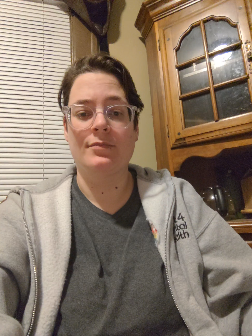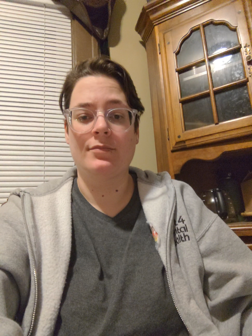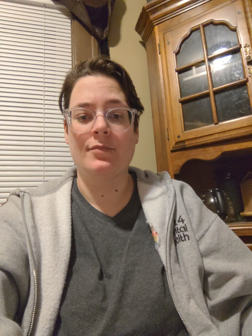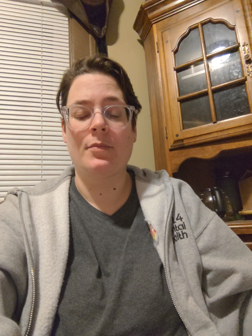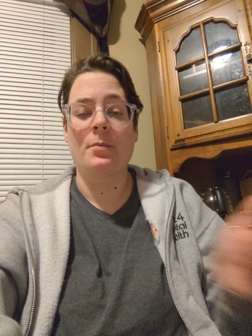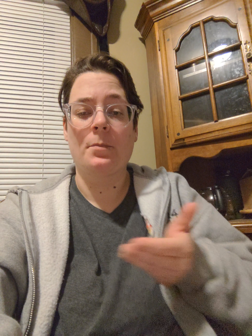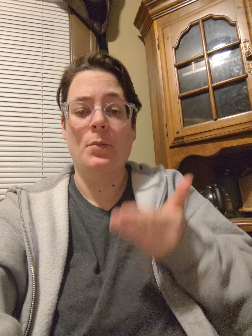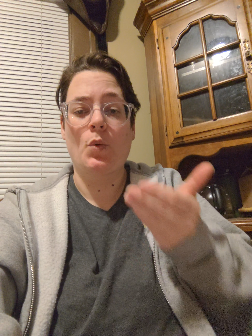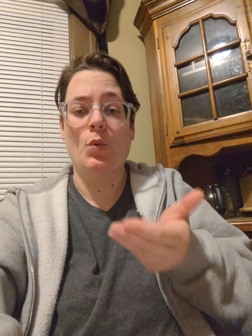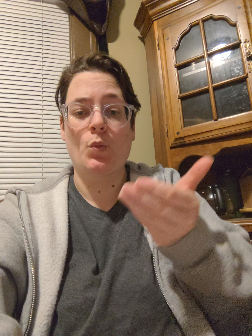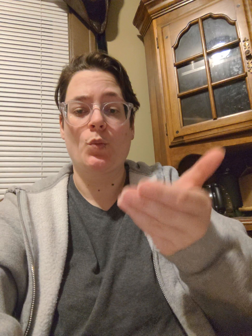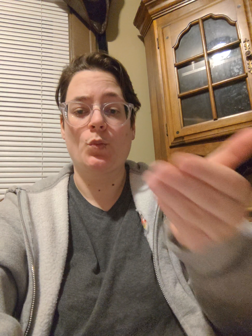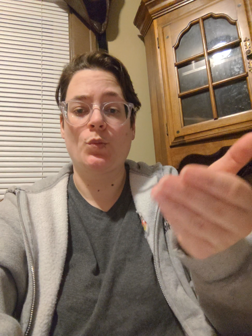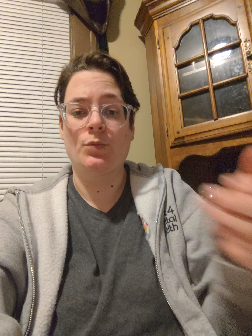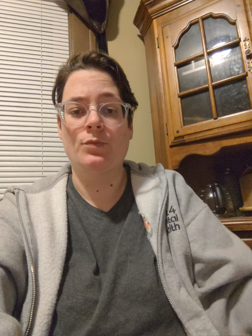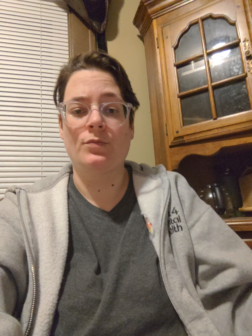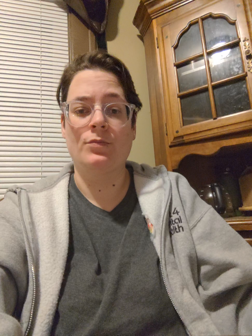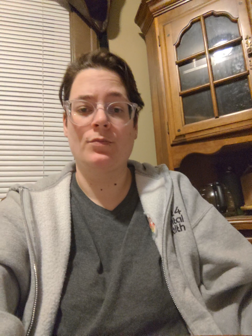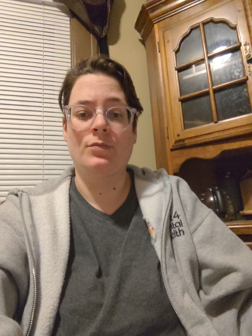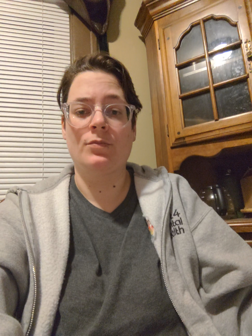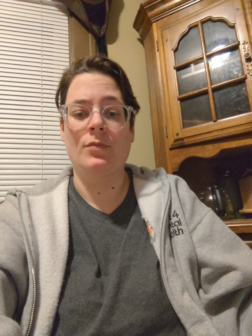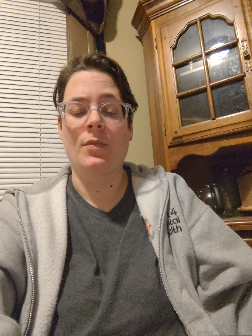boat